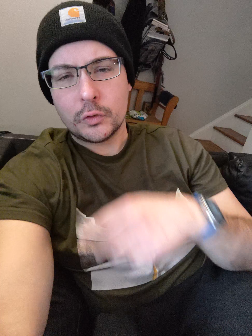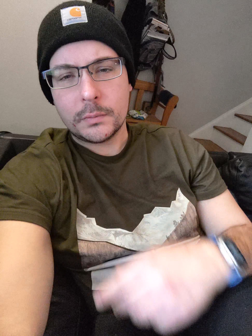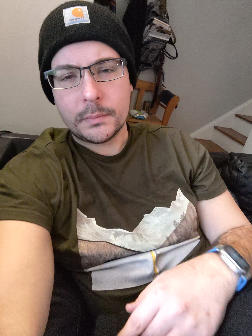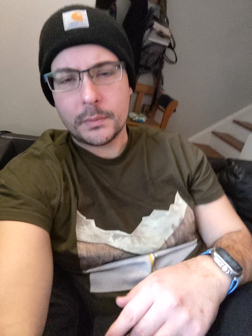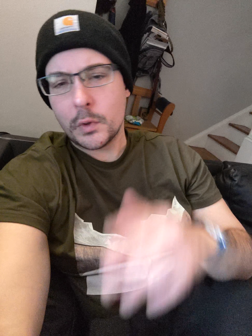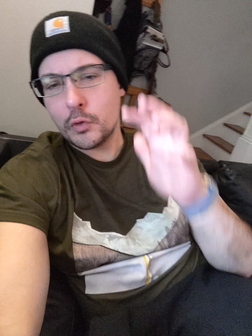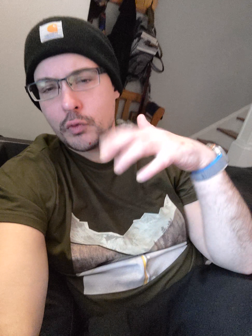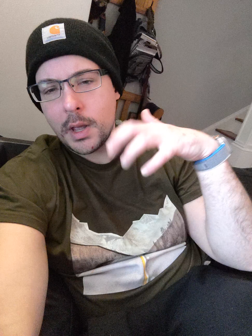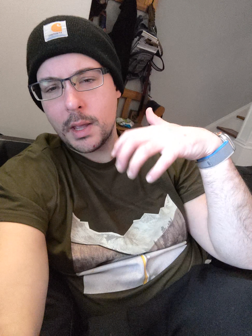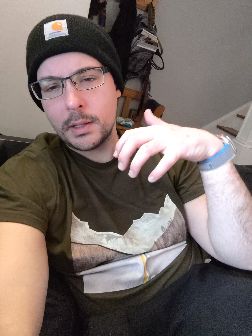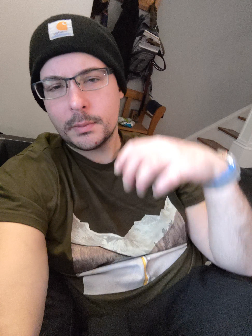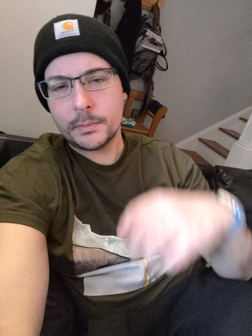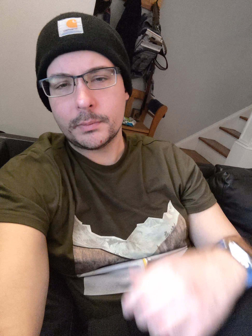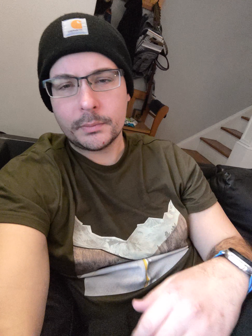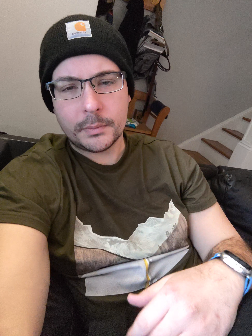rain